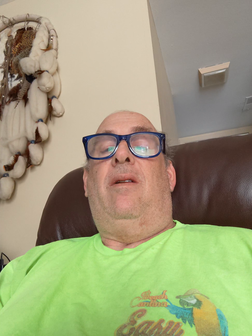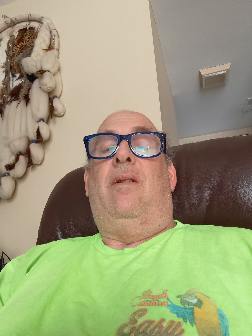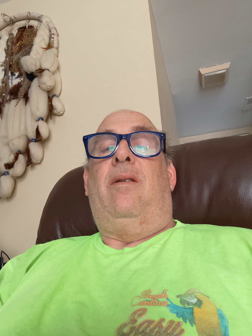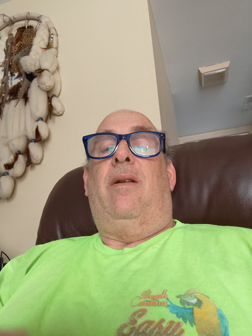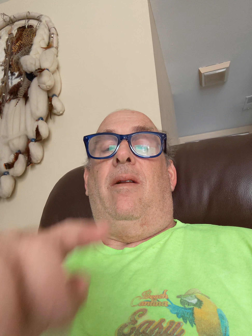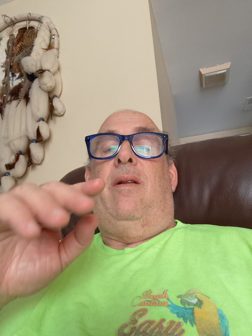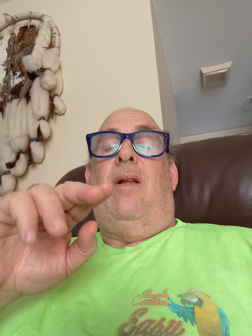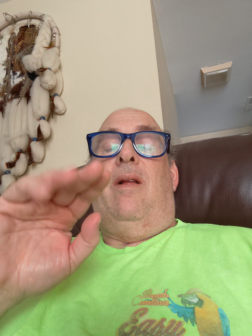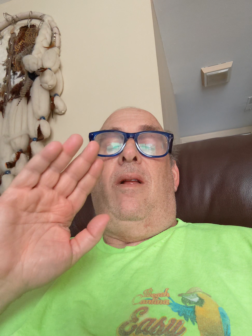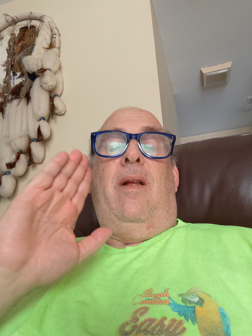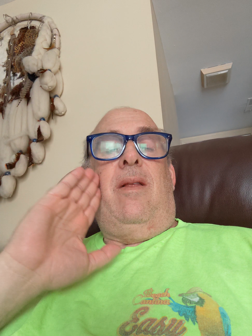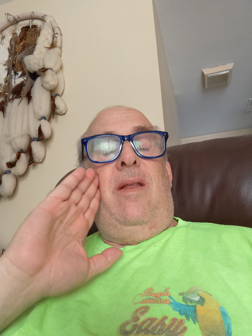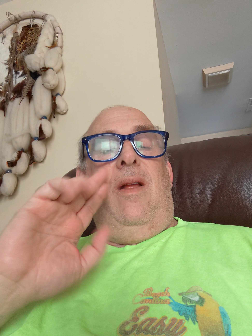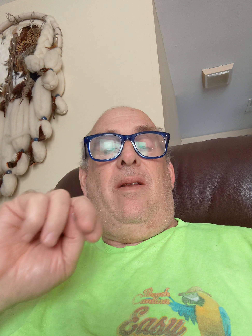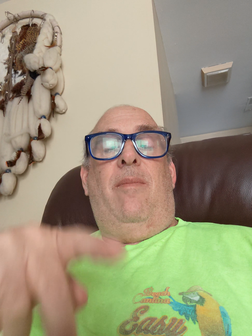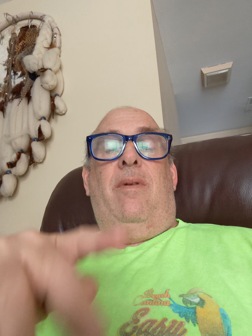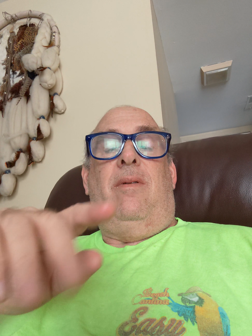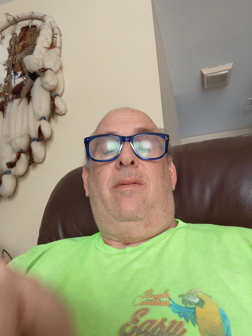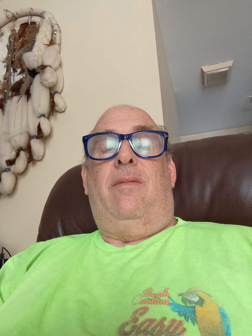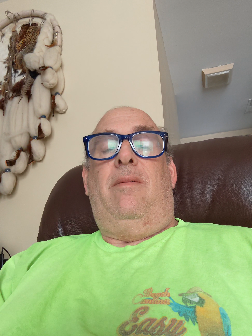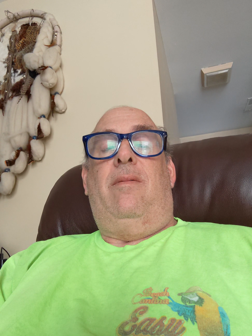nap